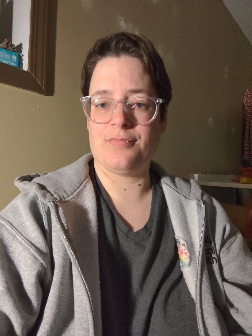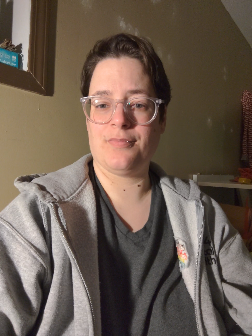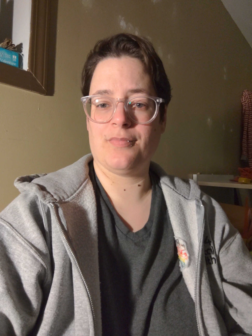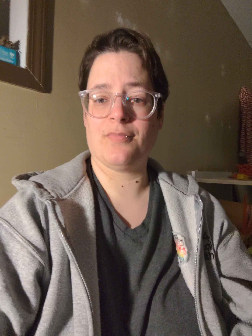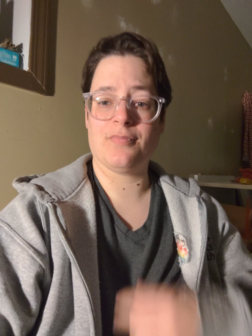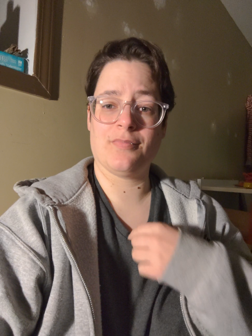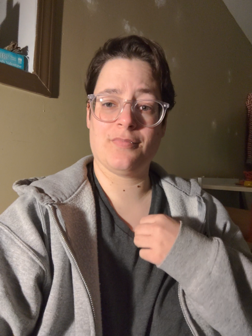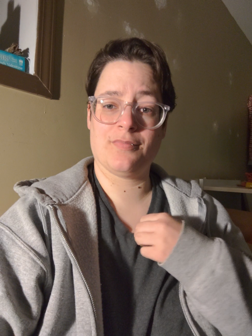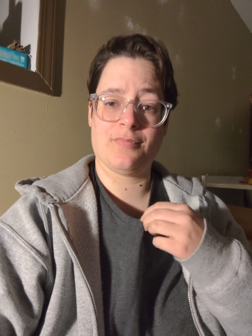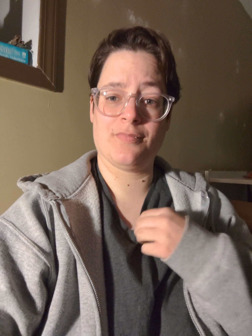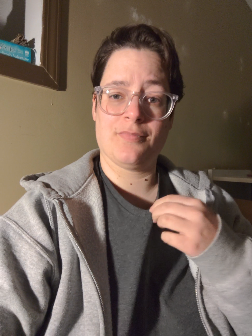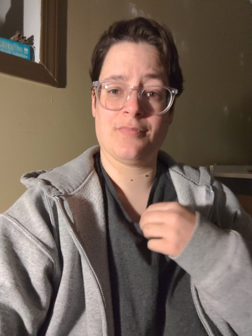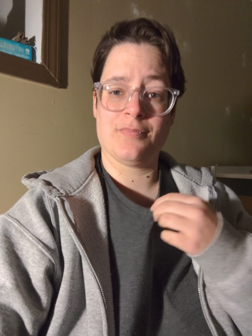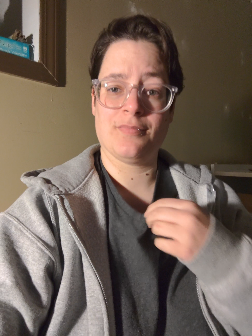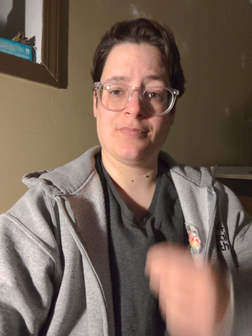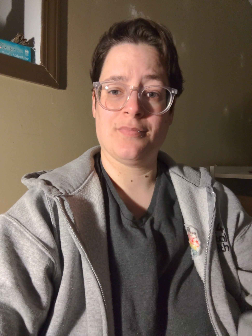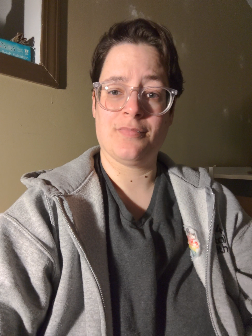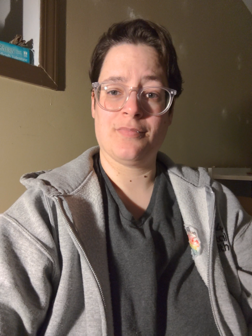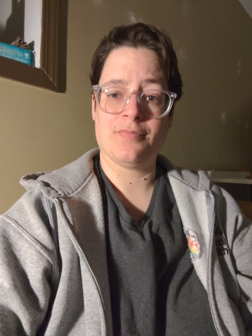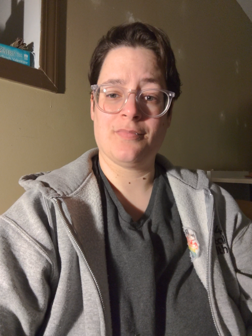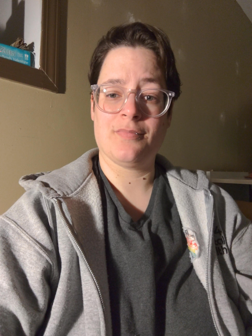shirt